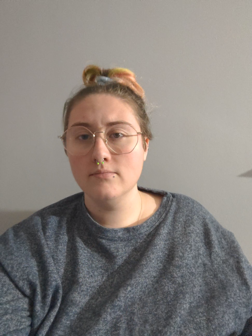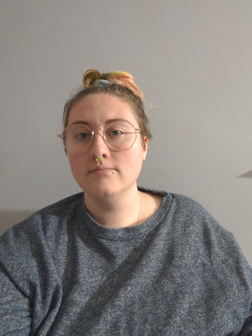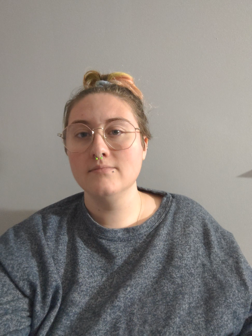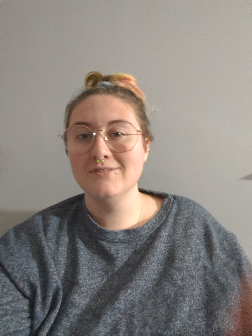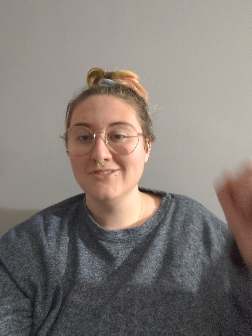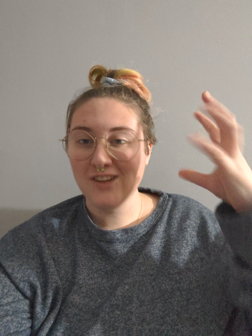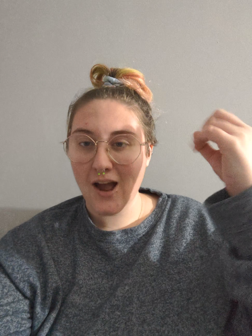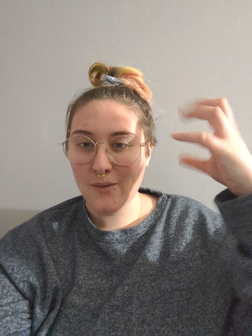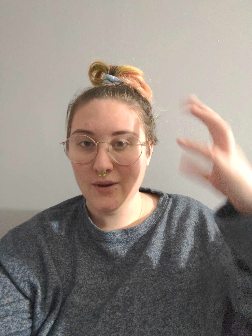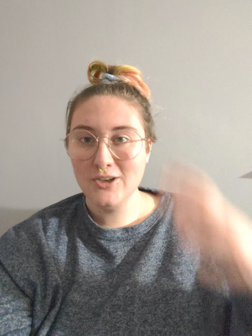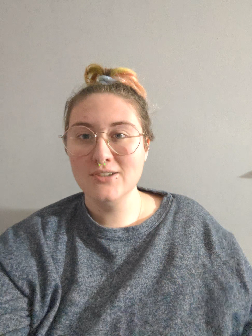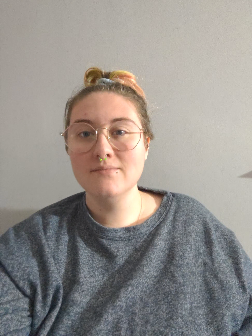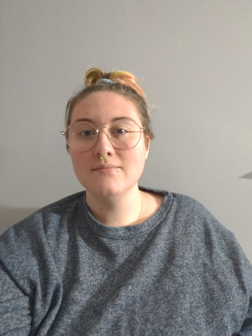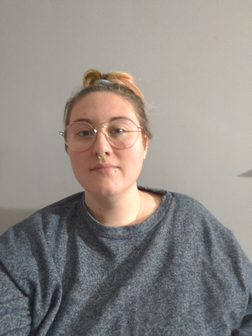shower